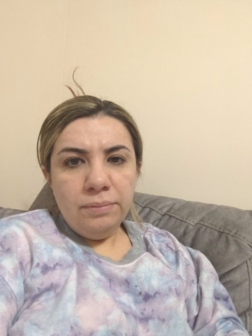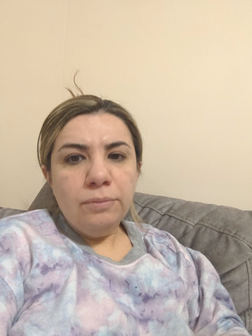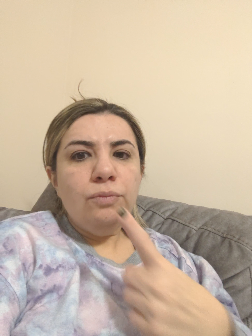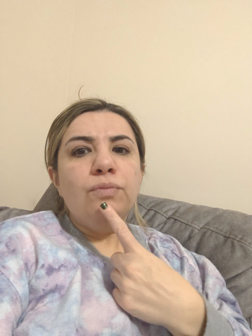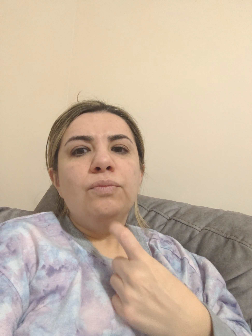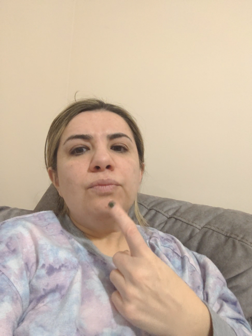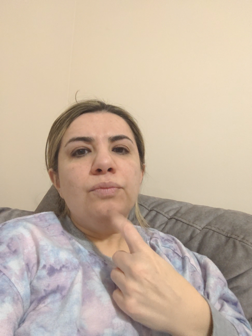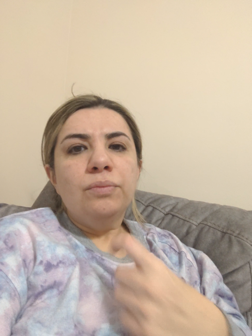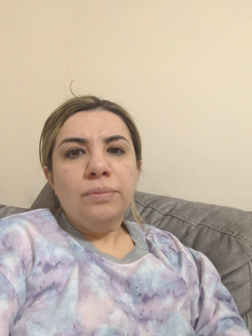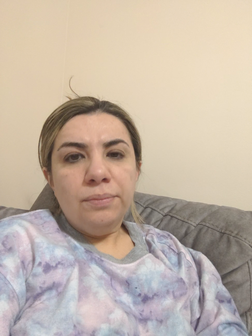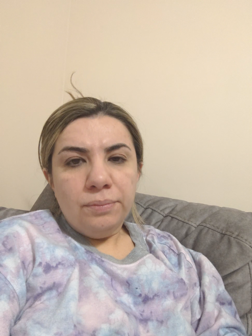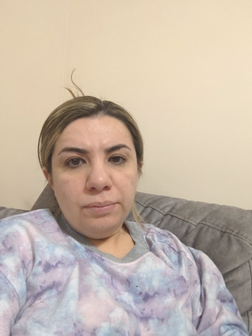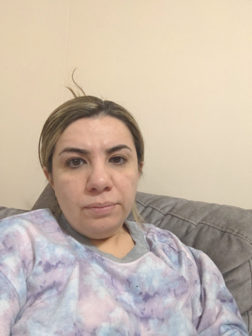red